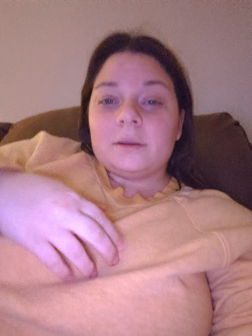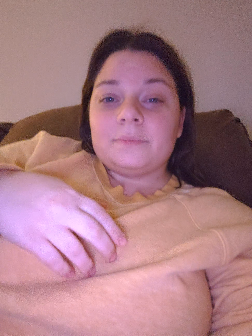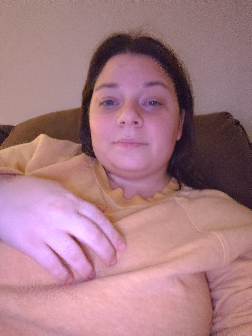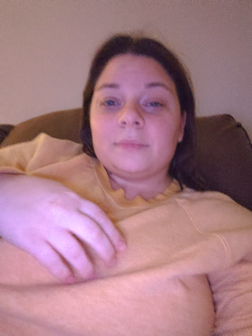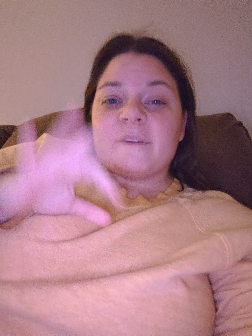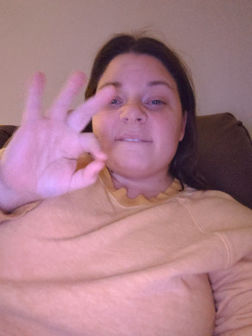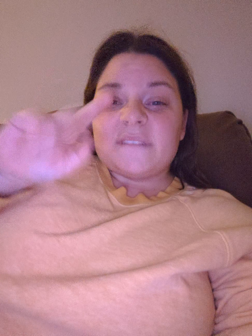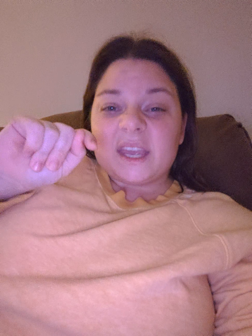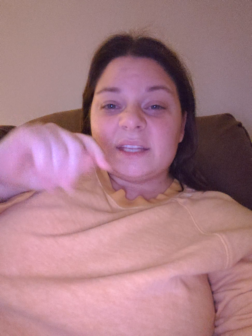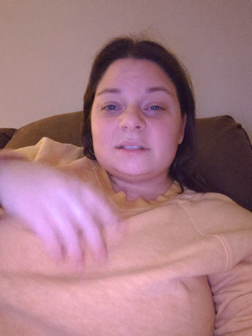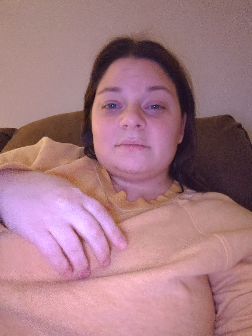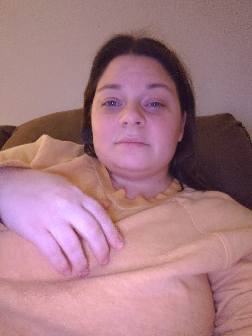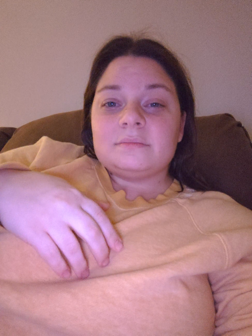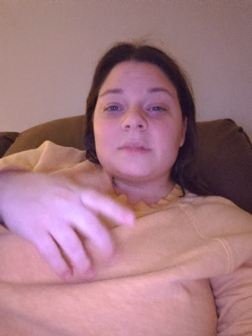feet